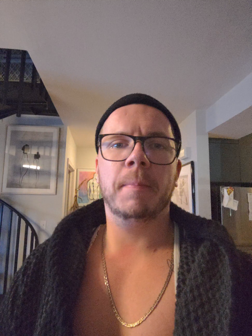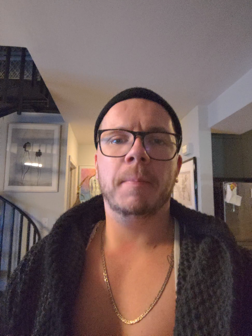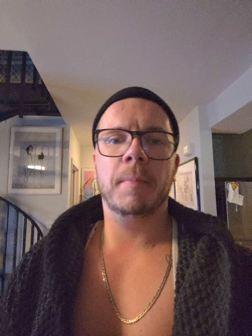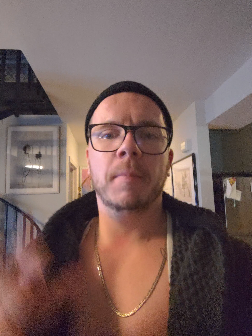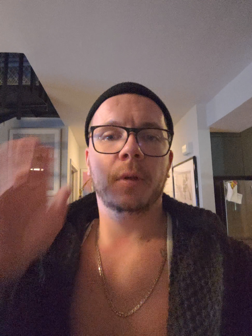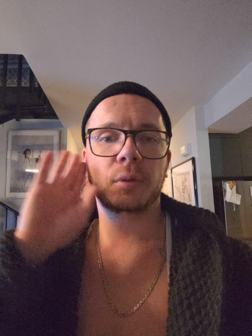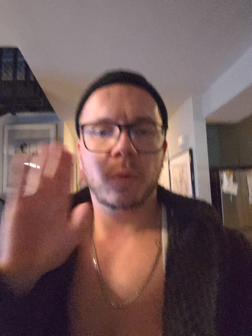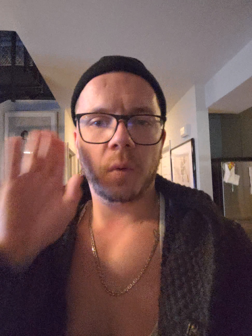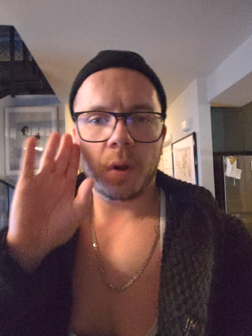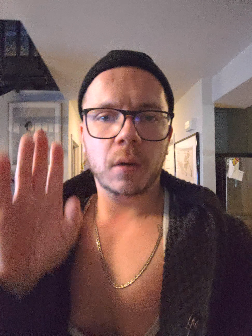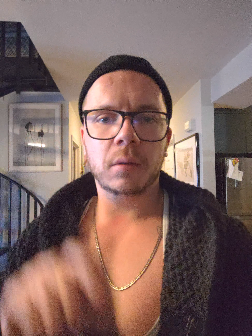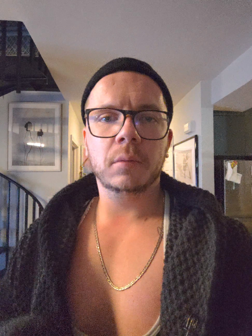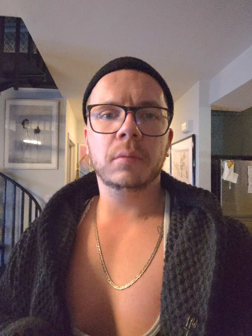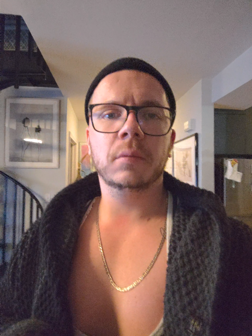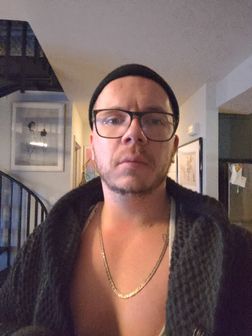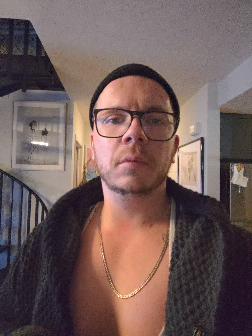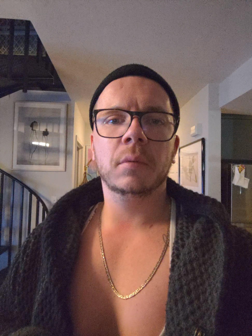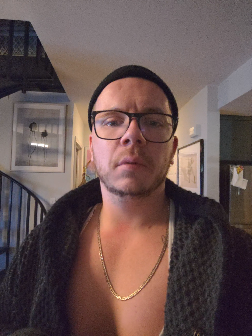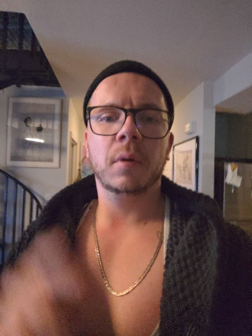dog